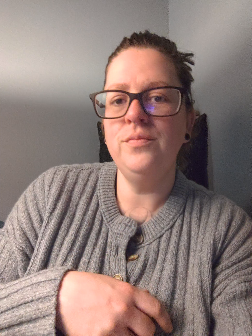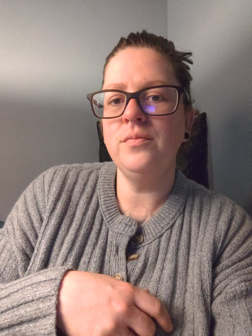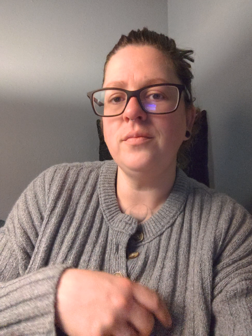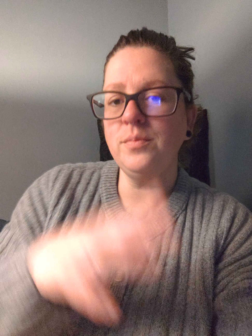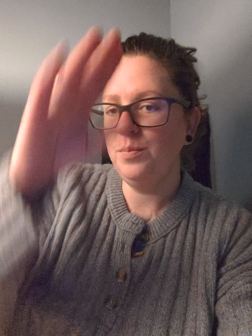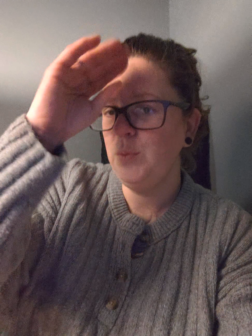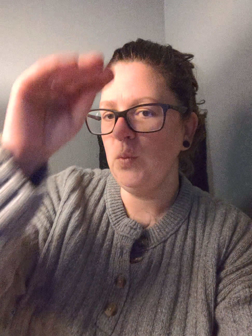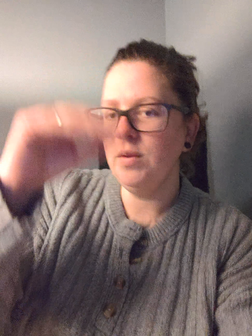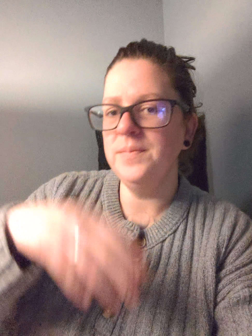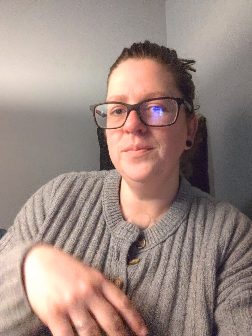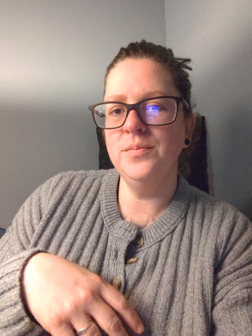boy